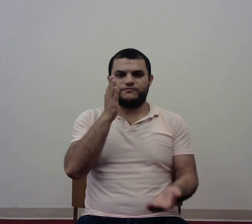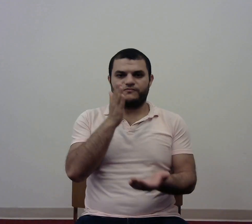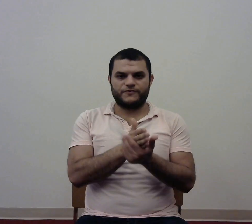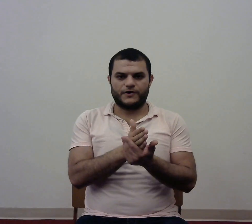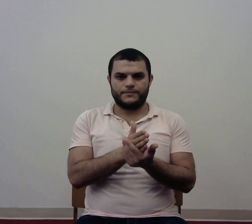var